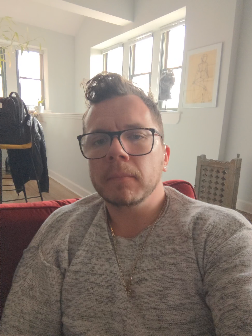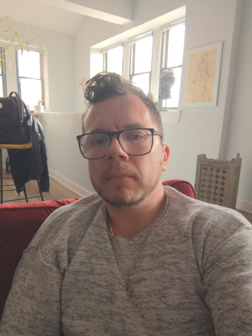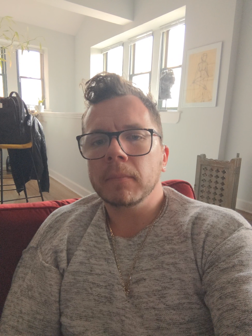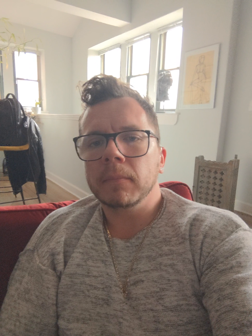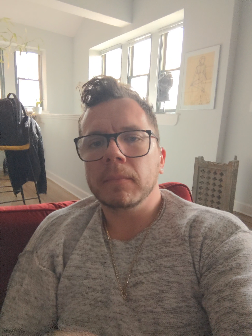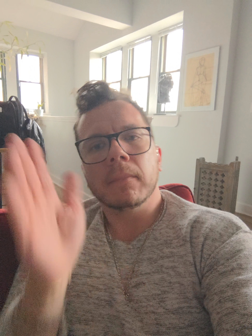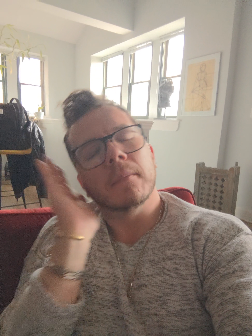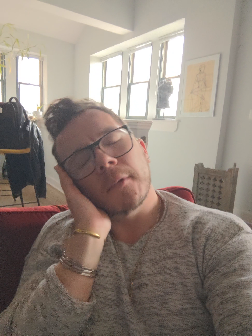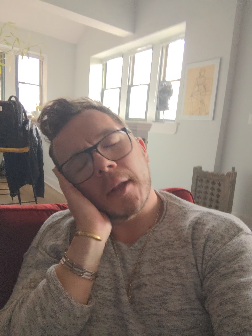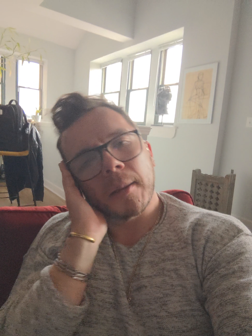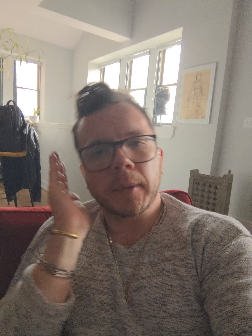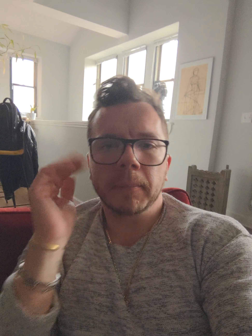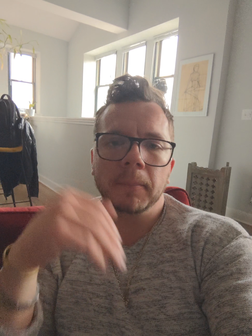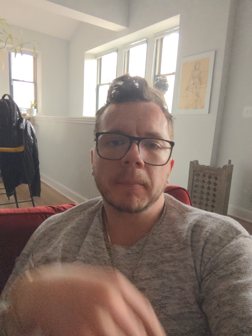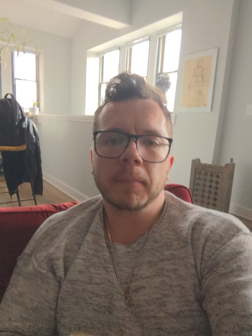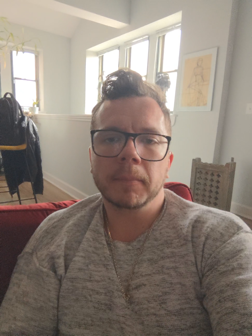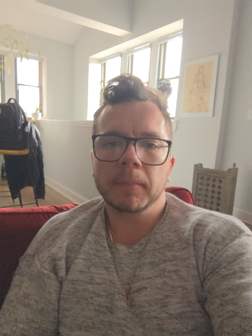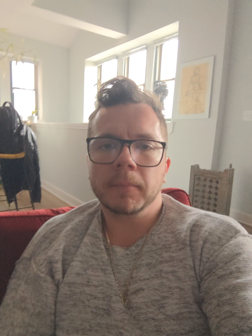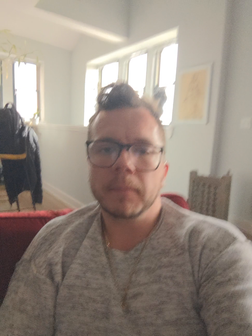nap